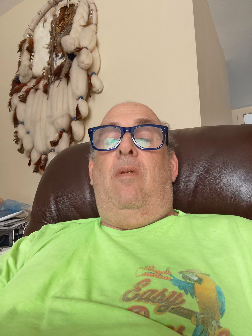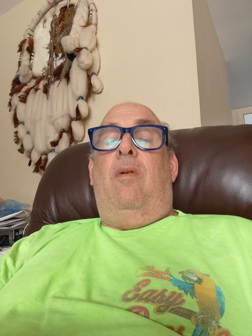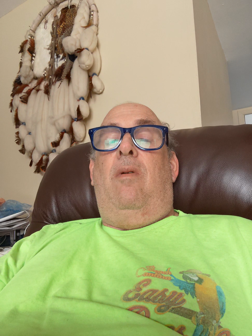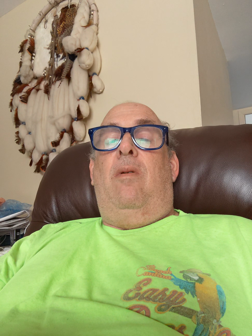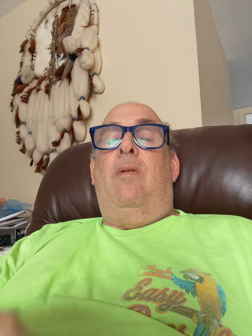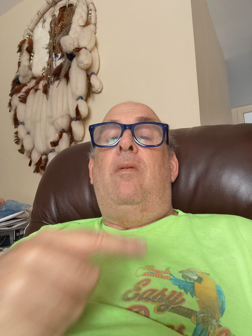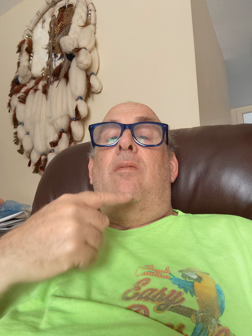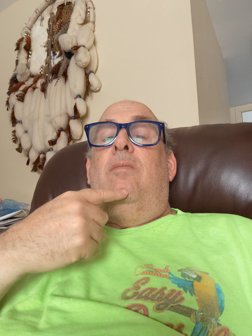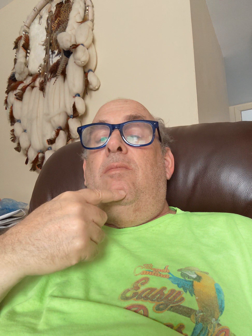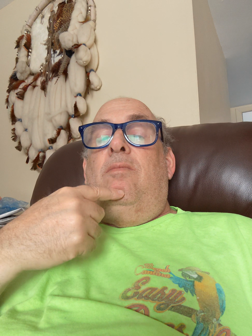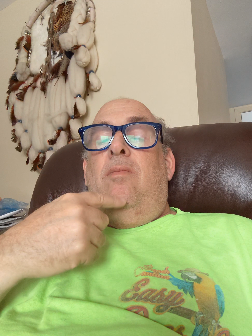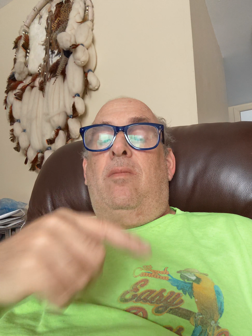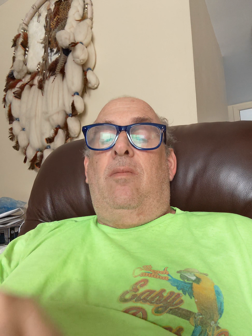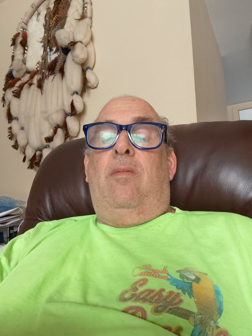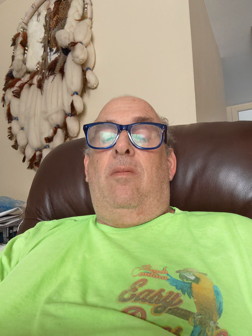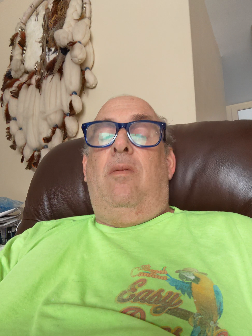chin